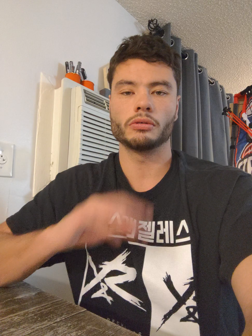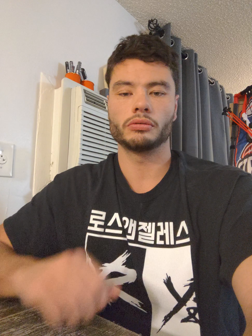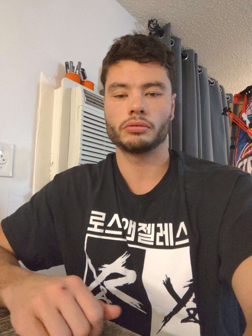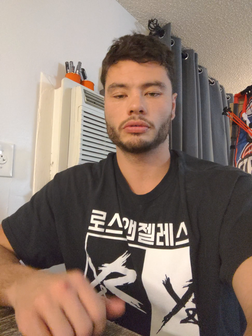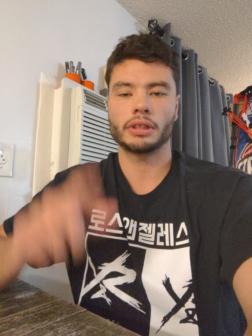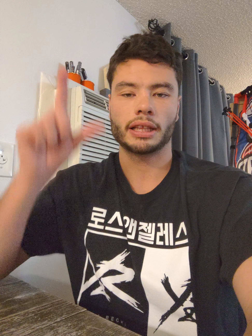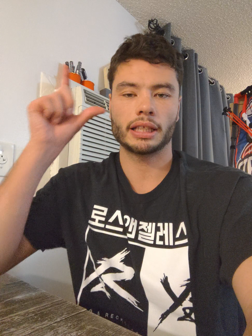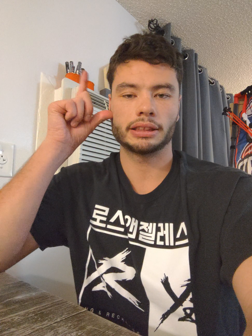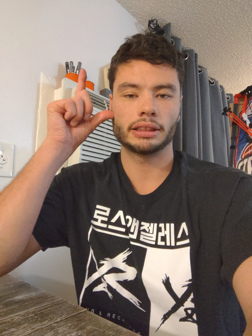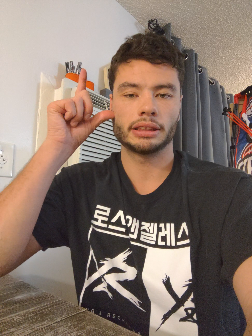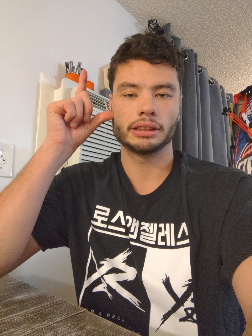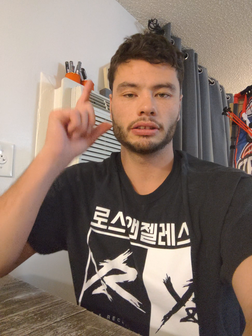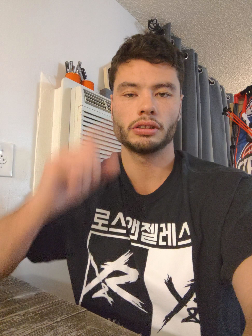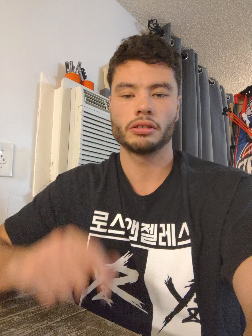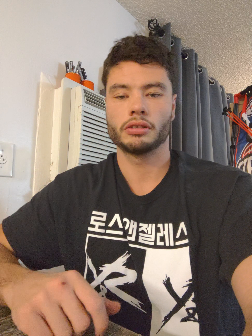listen